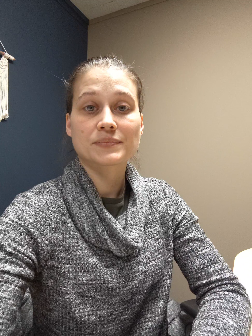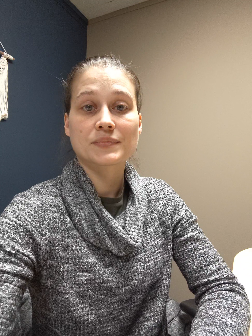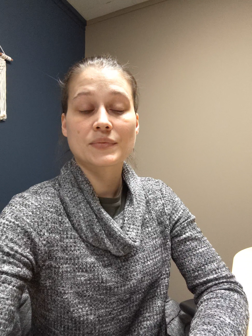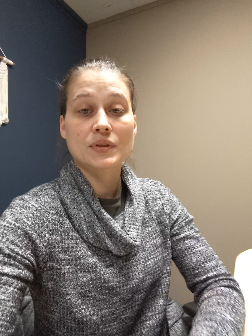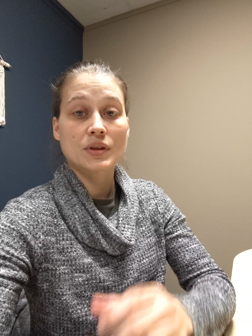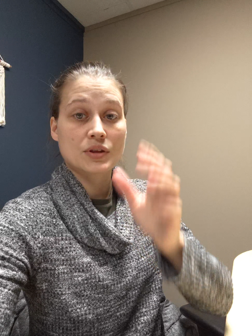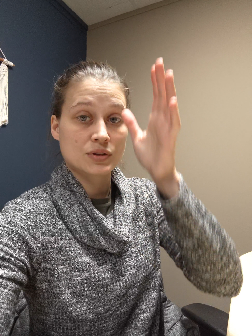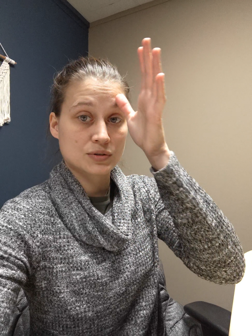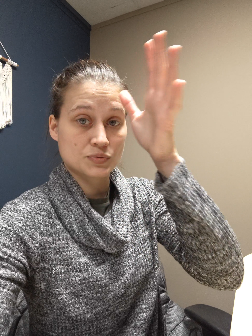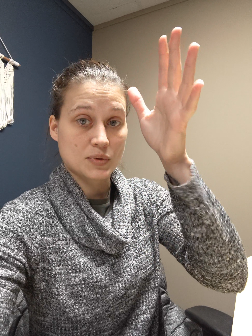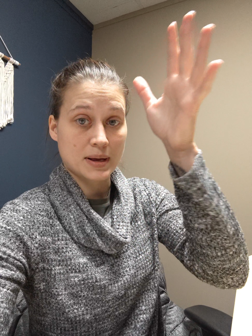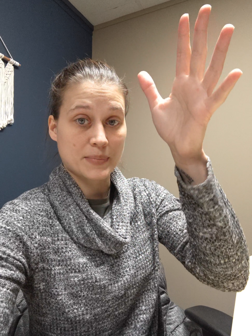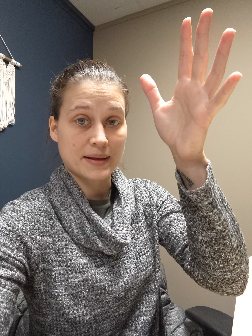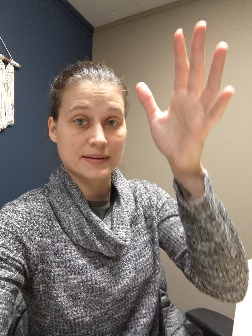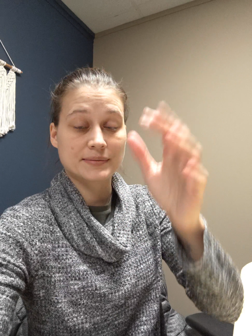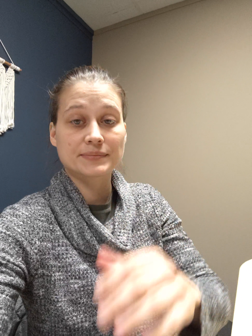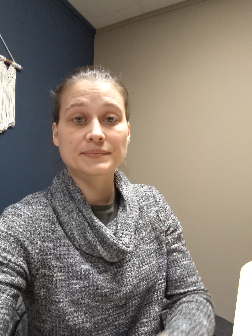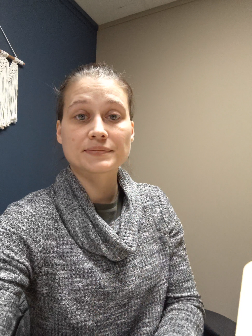grandpa